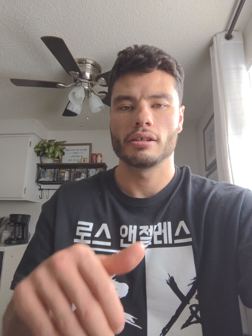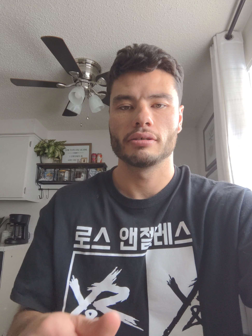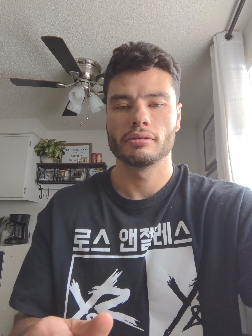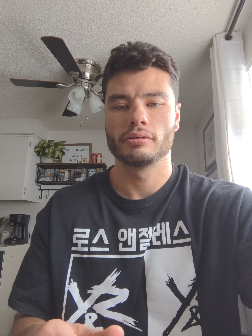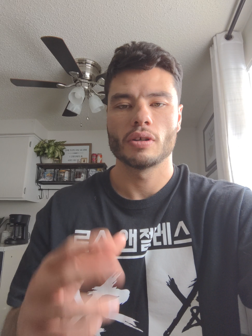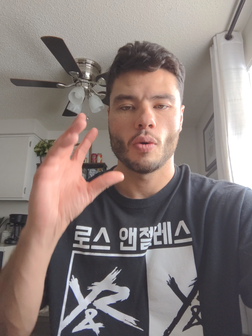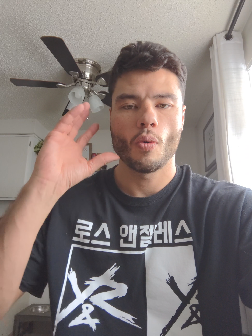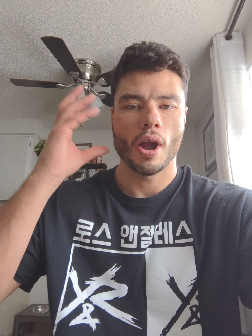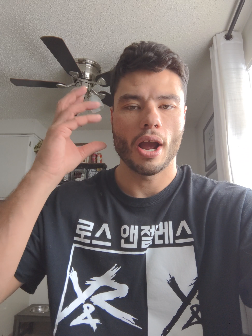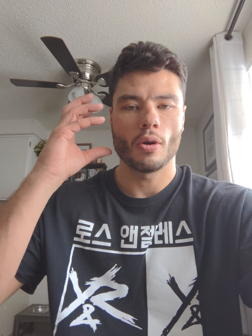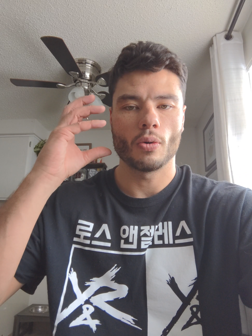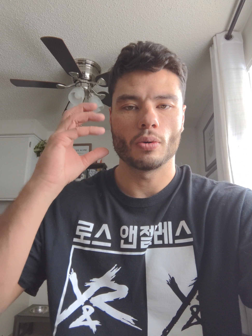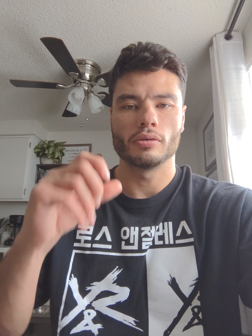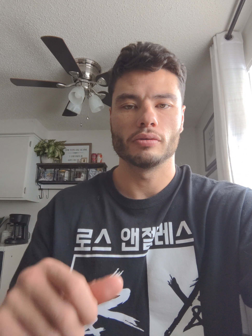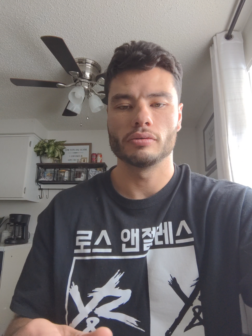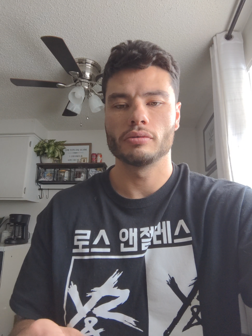radio